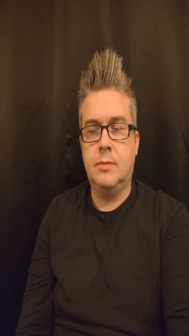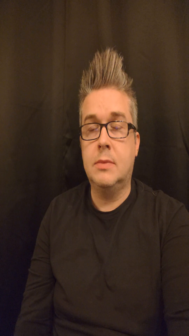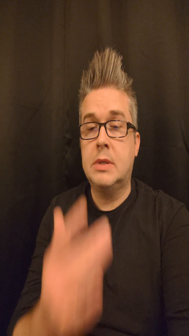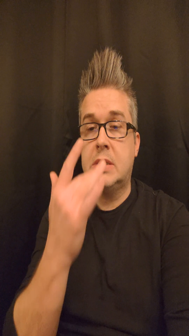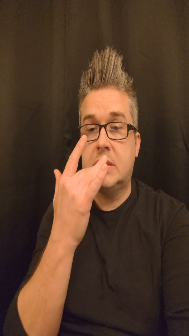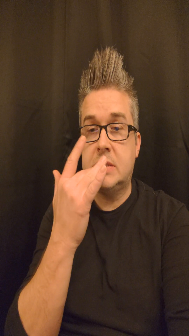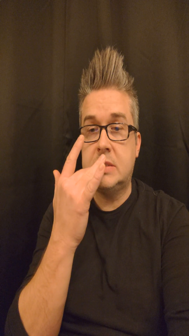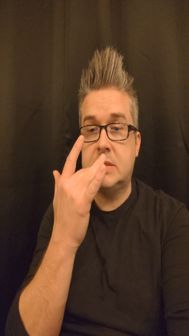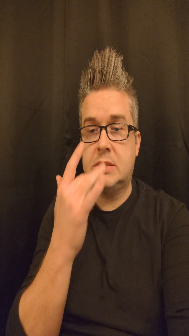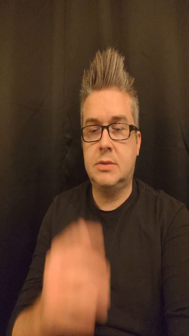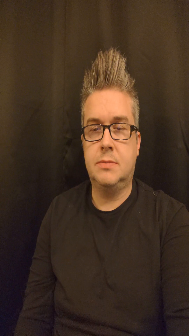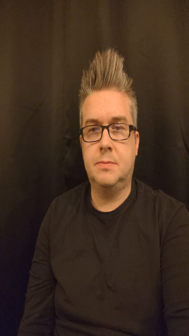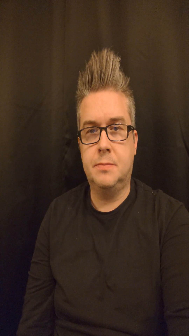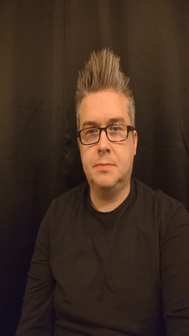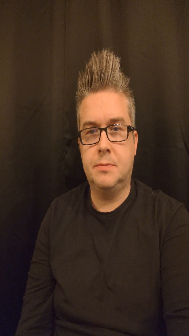taste